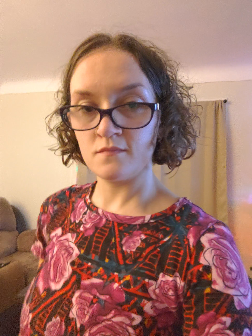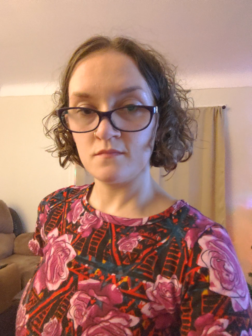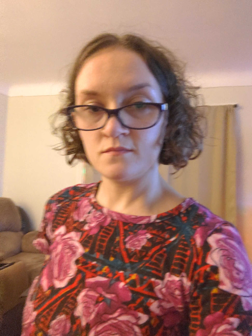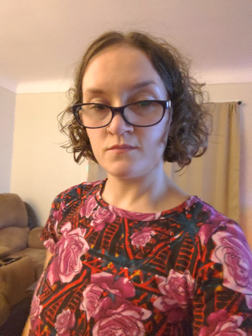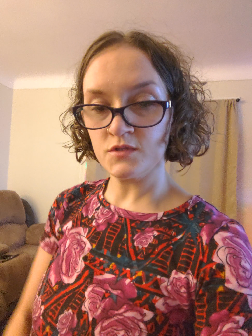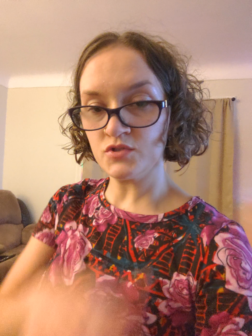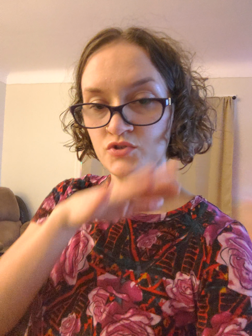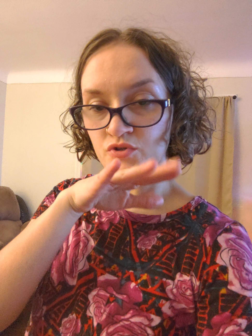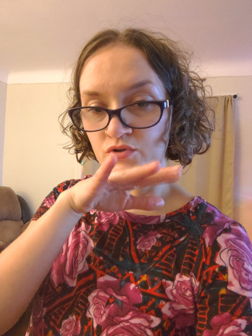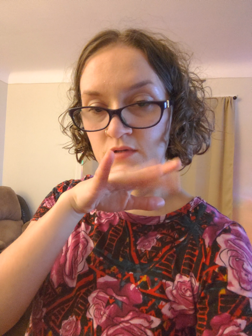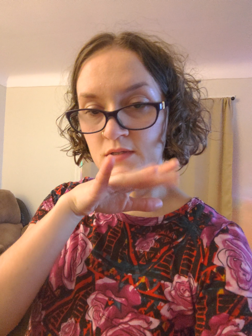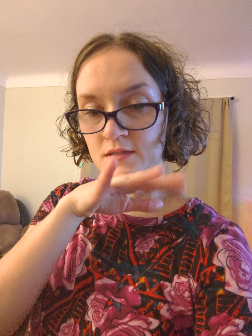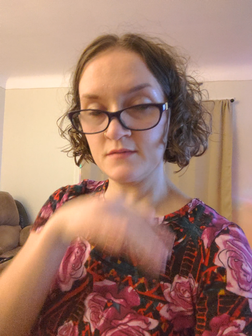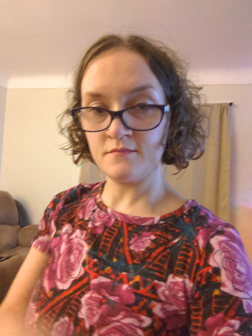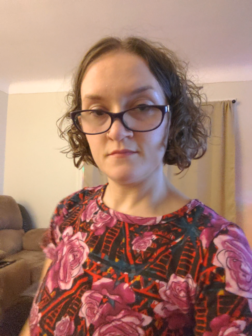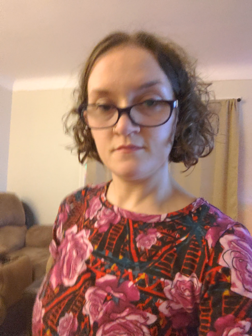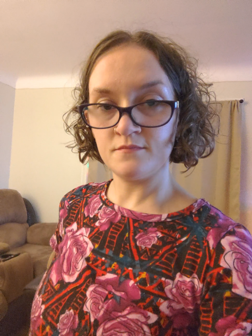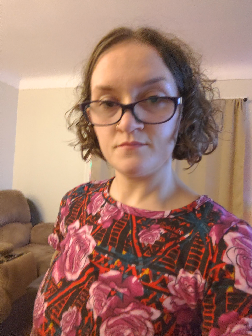dirty